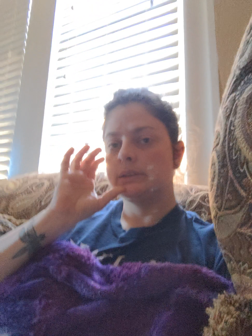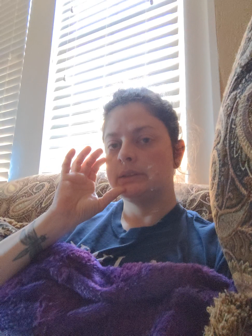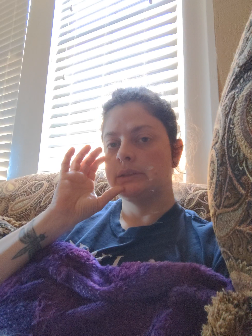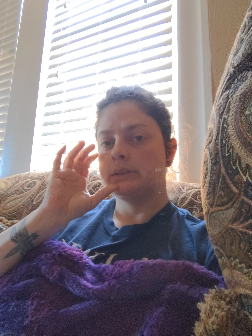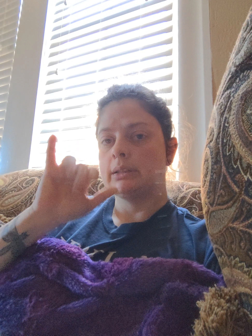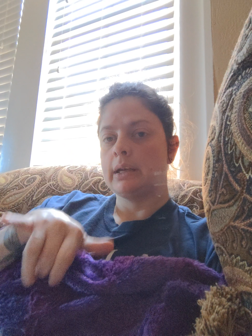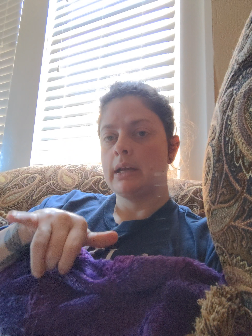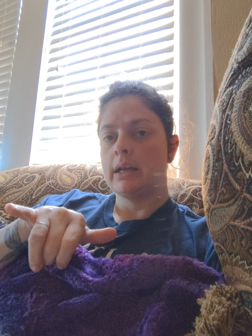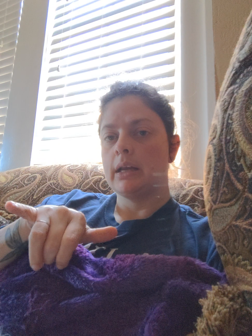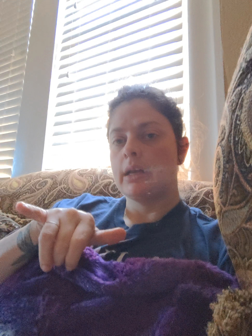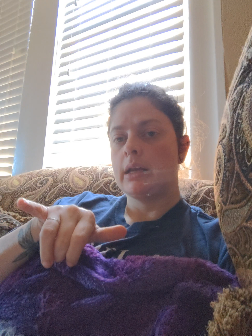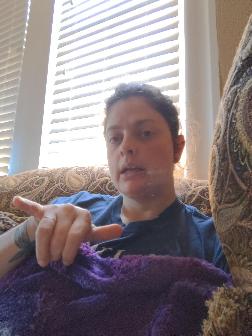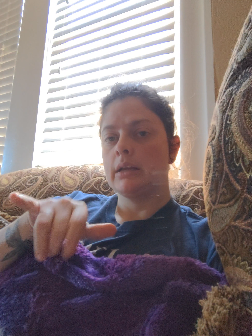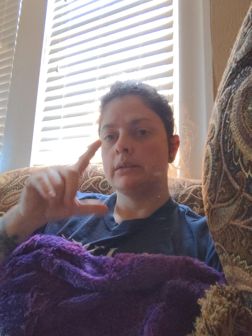that